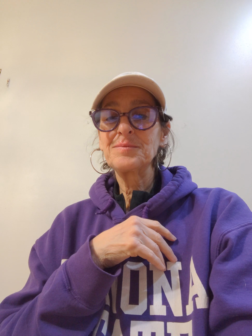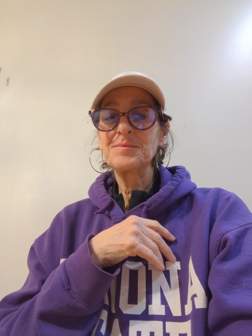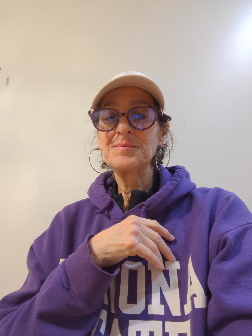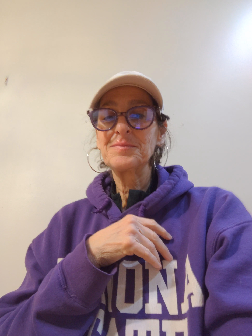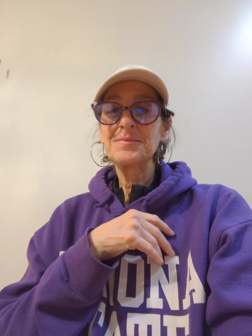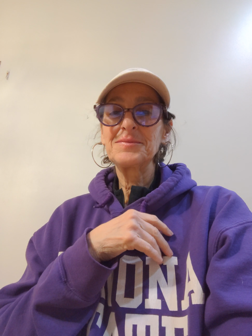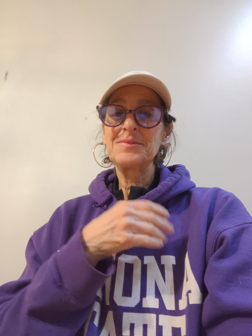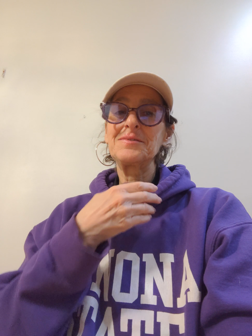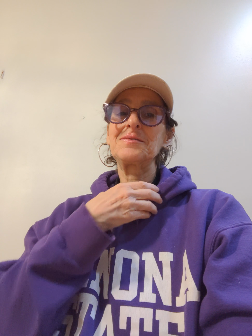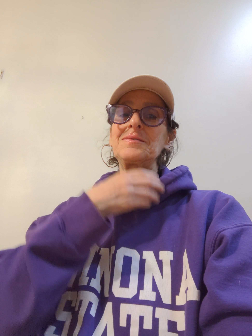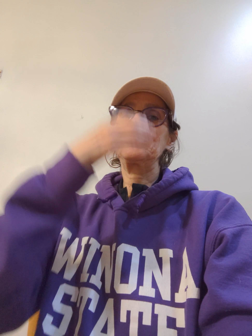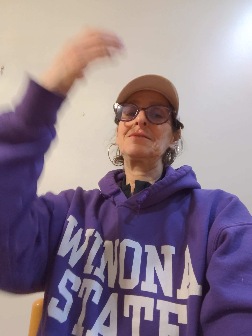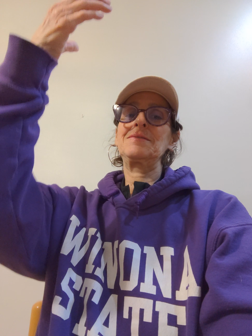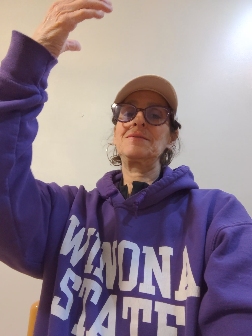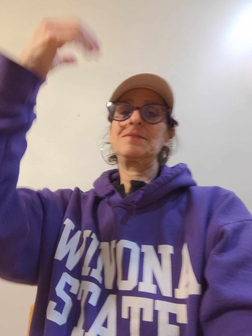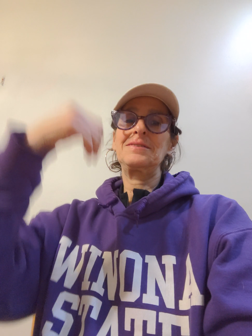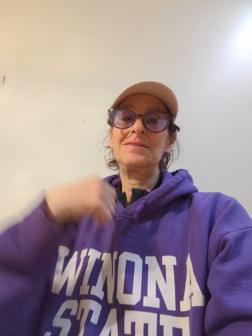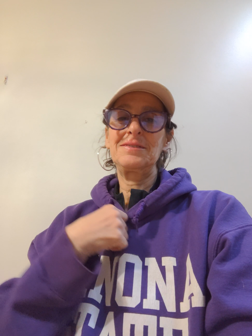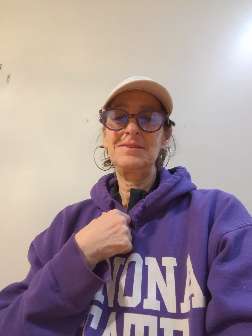giraffe